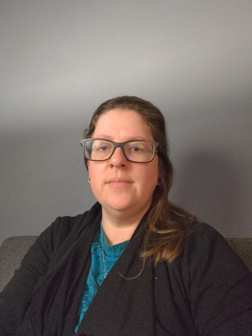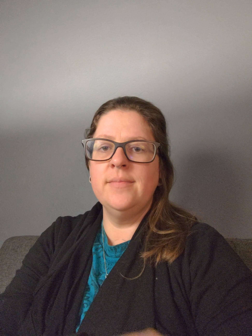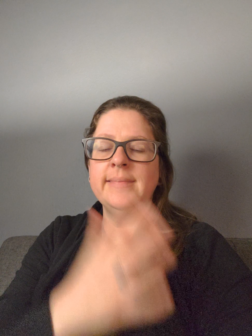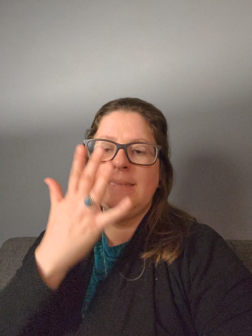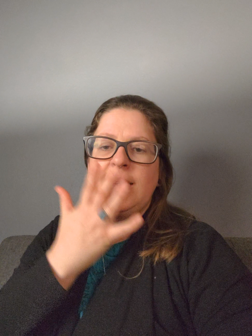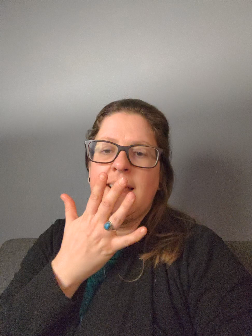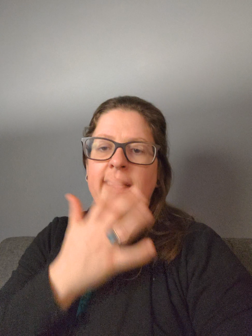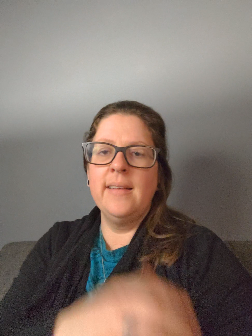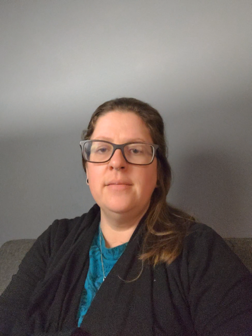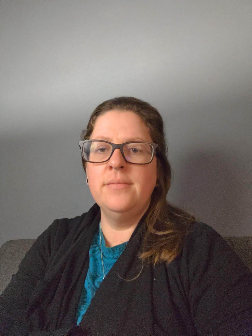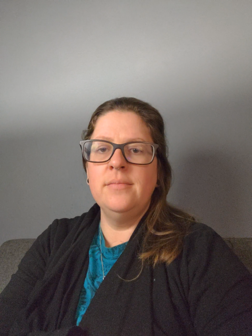sad